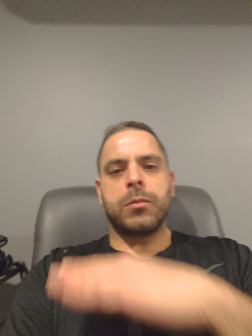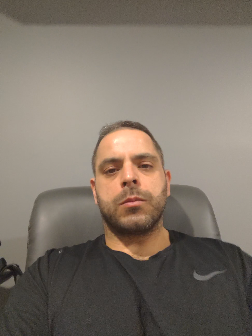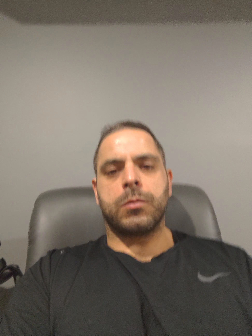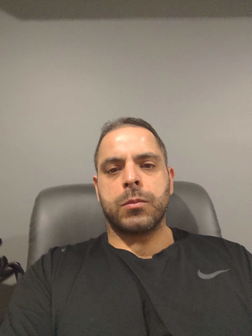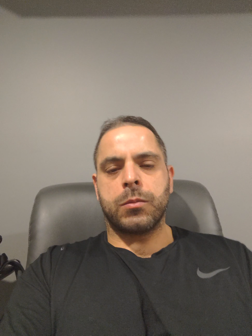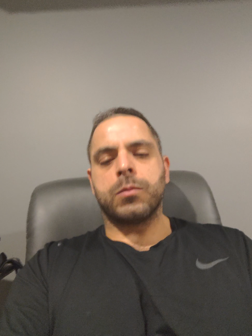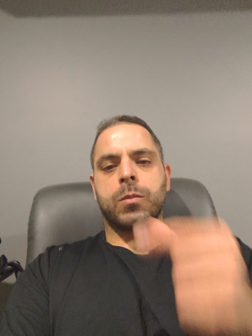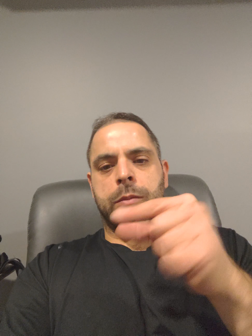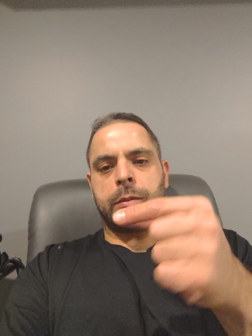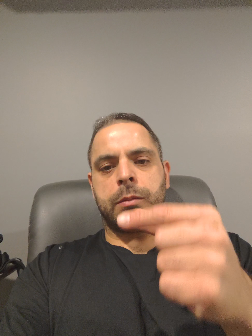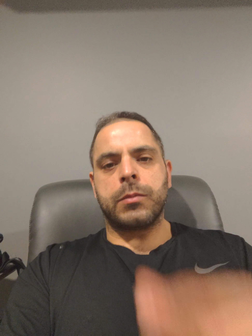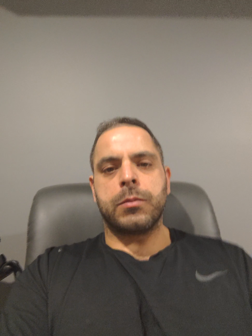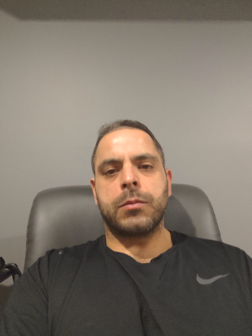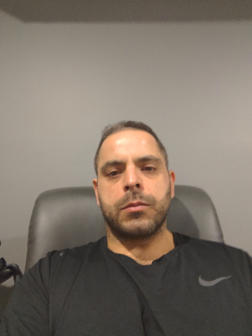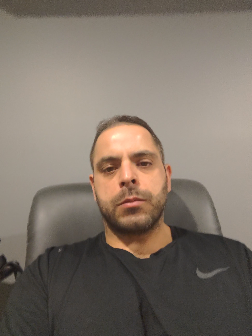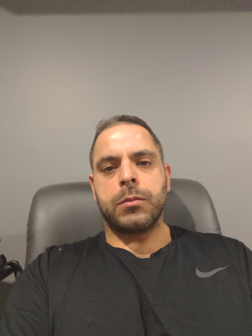green